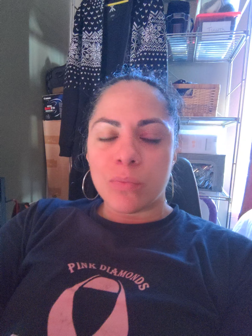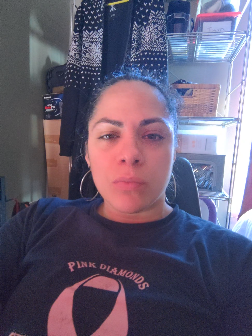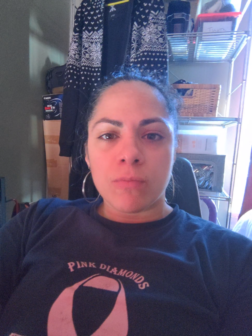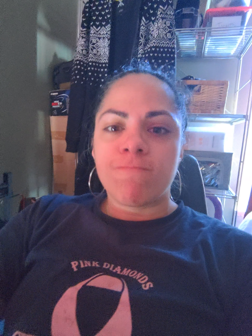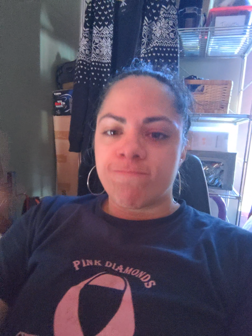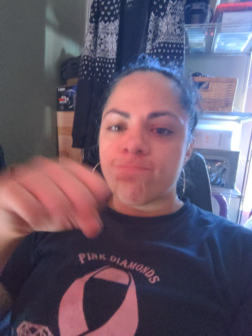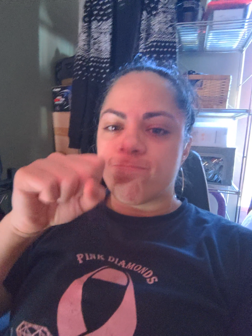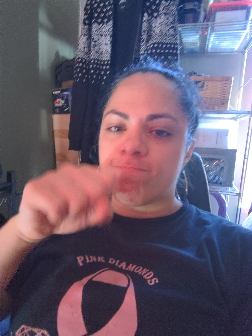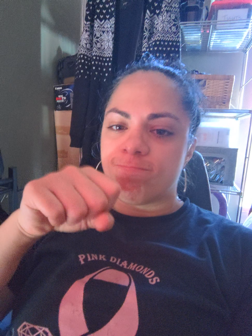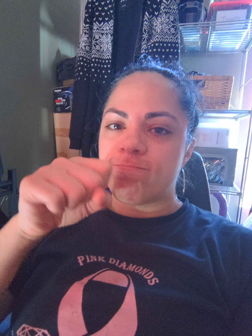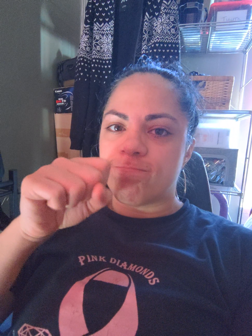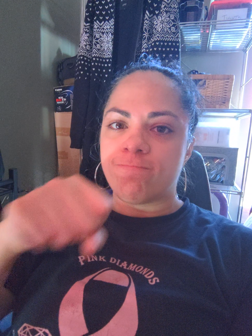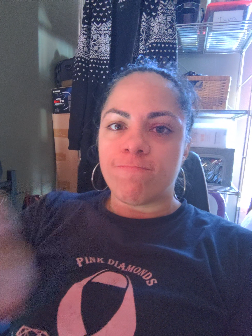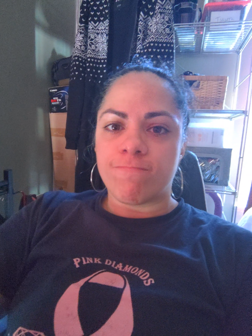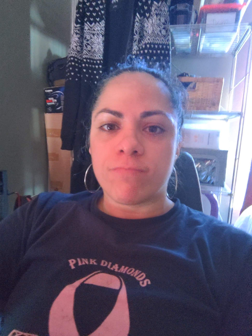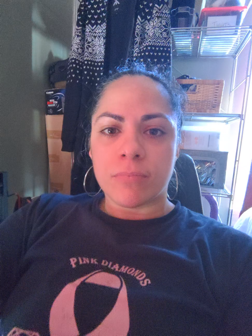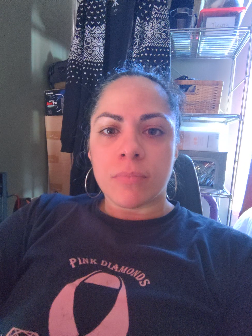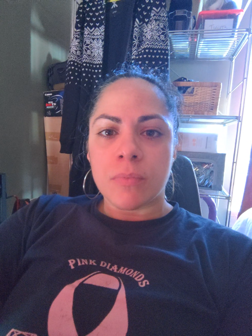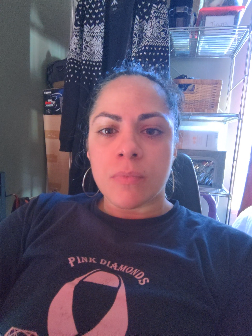yes